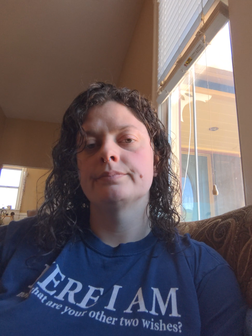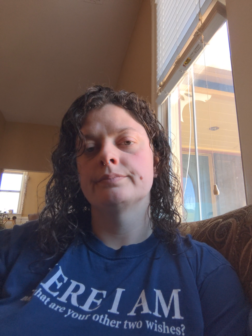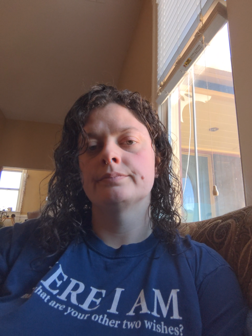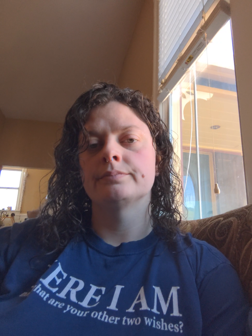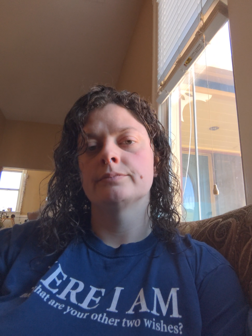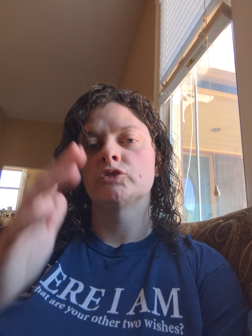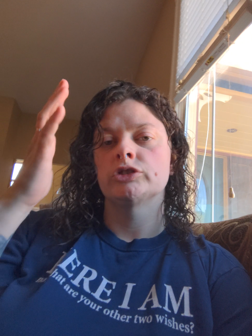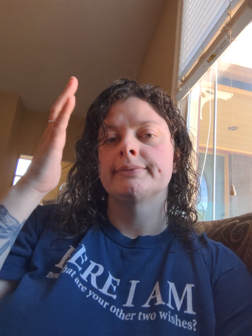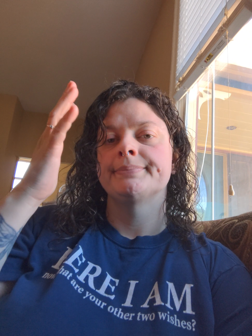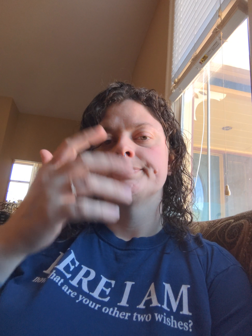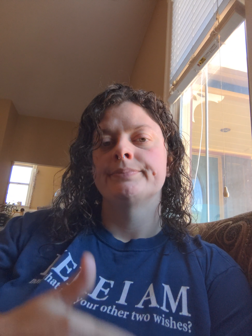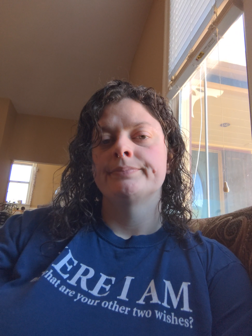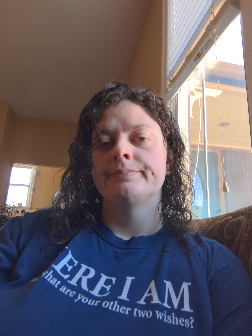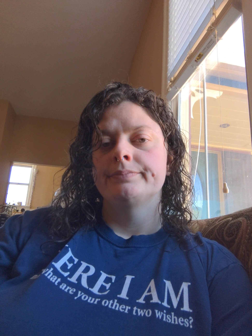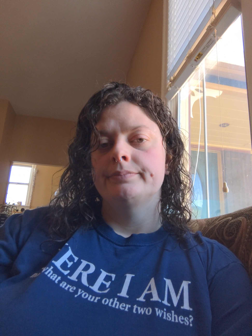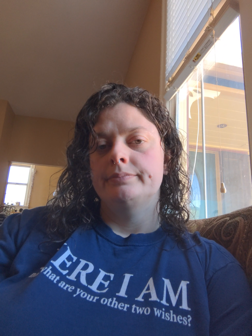tree